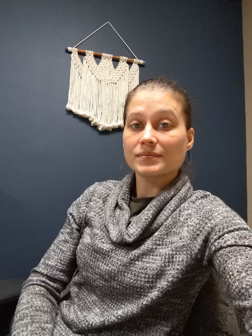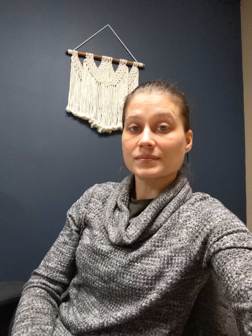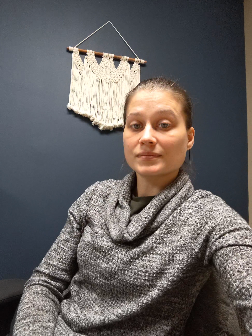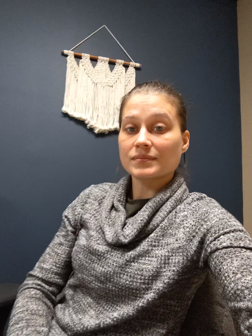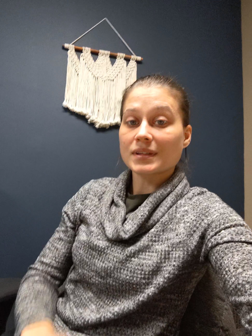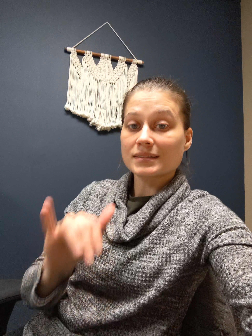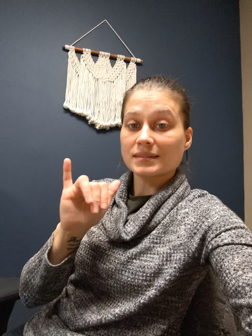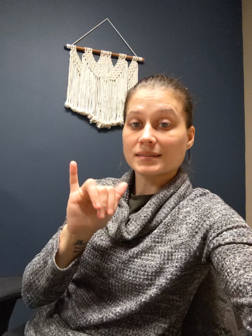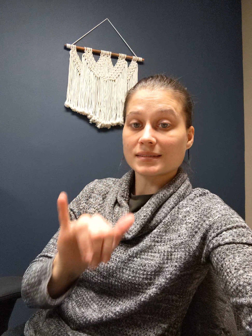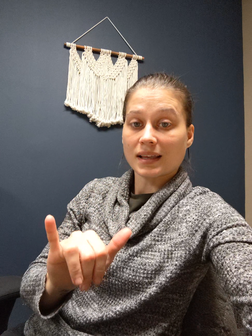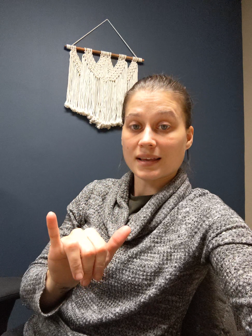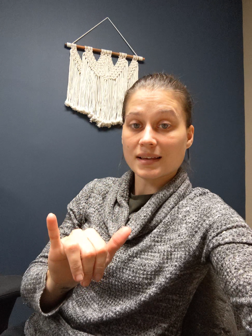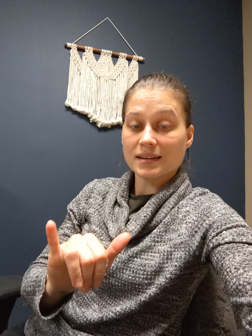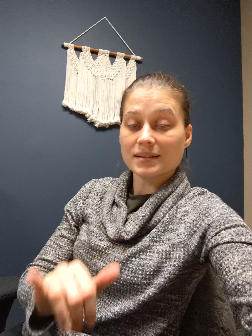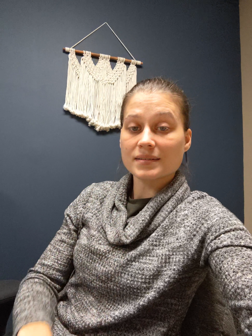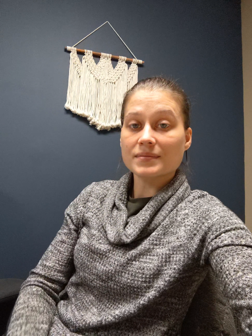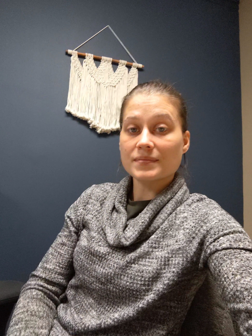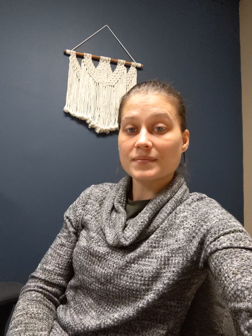stay